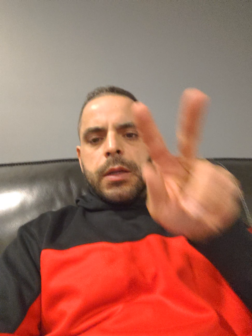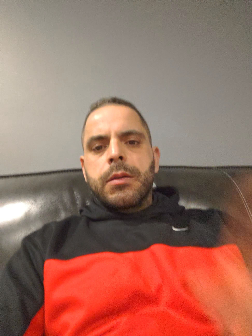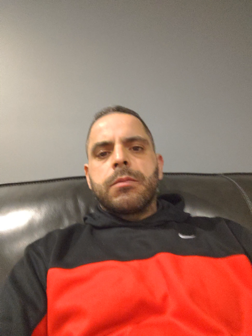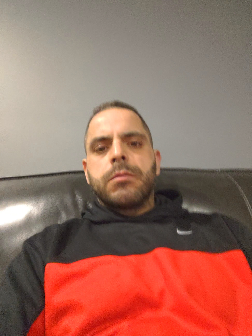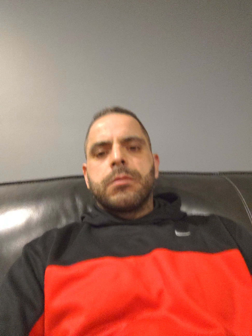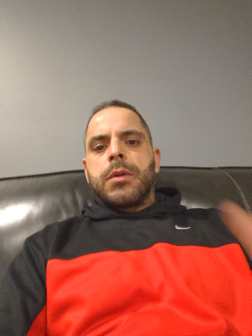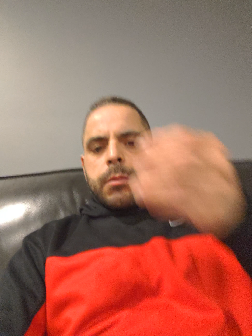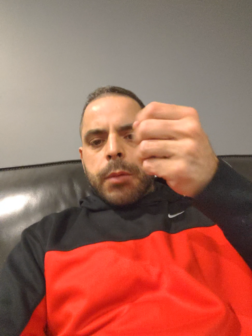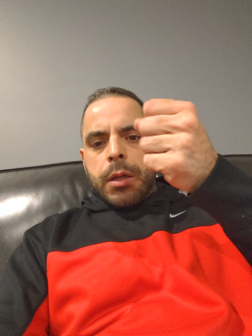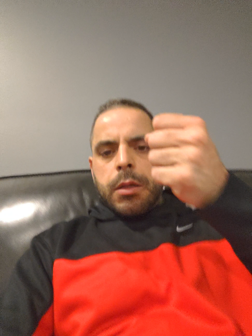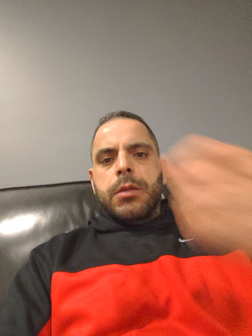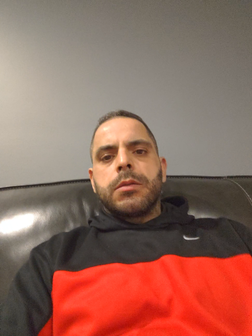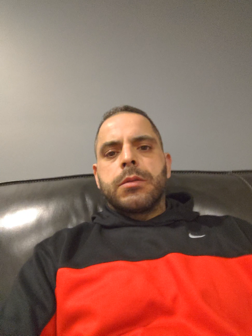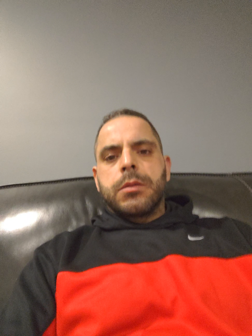milk